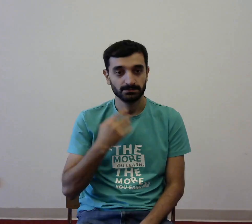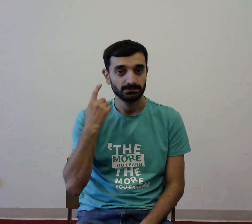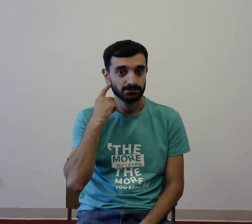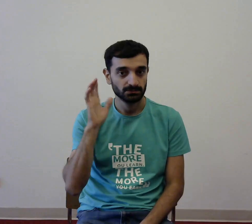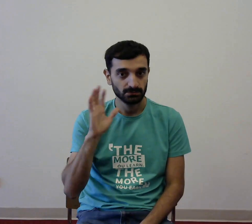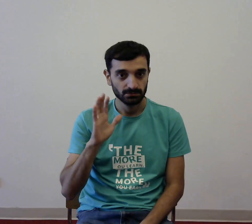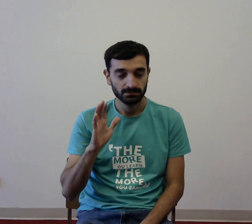eşitmə